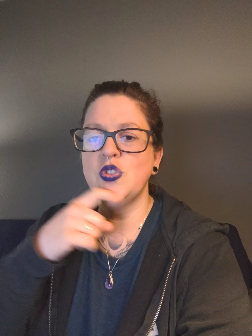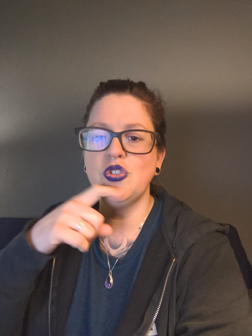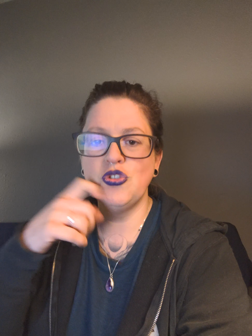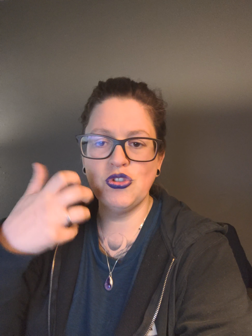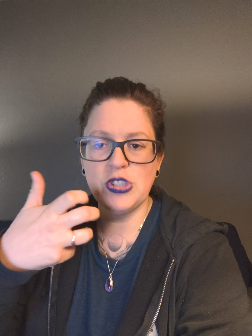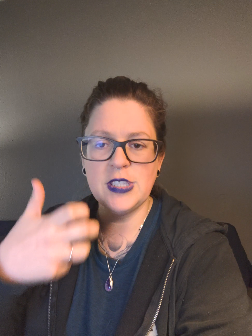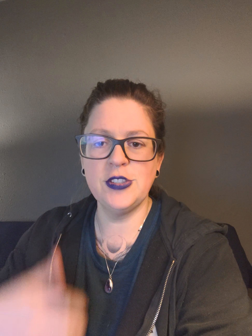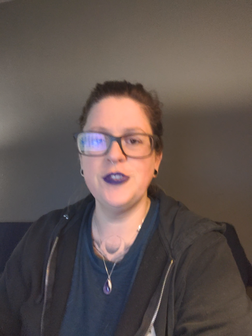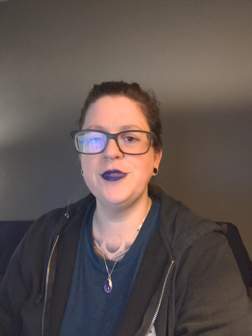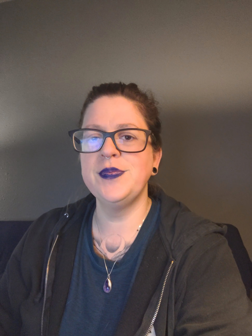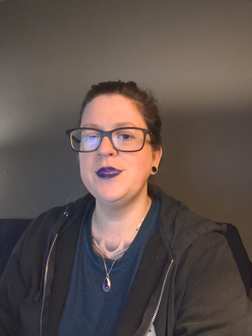dryer